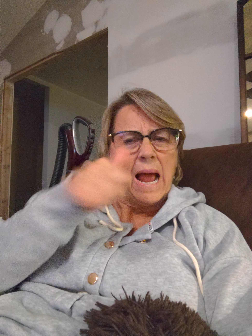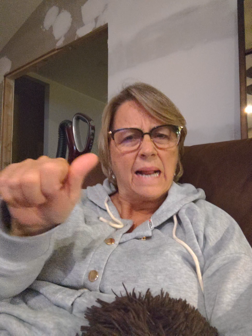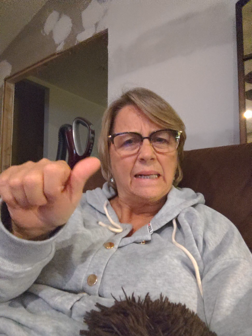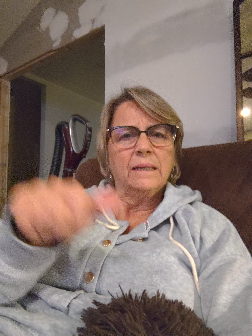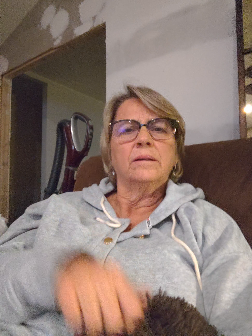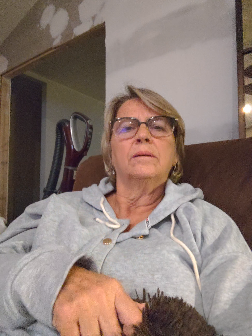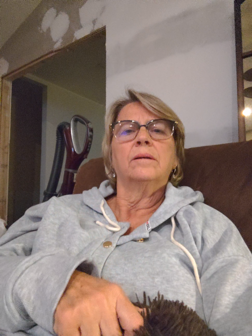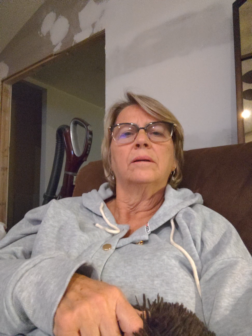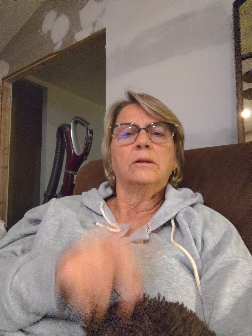any